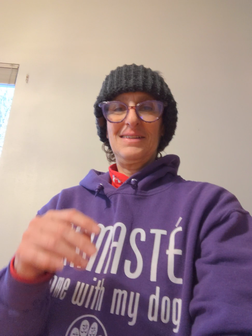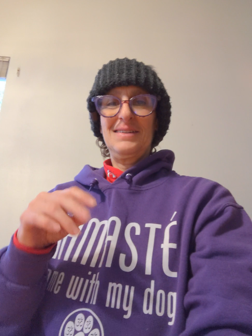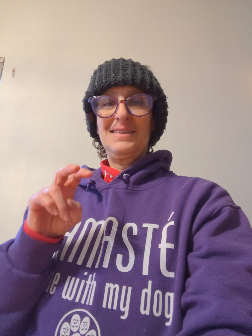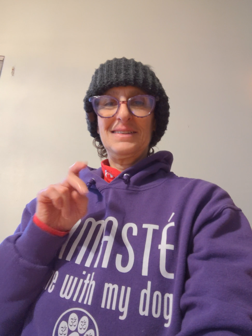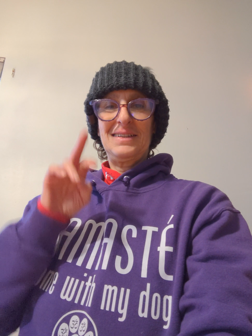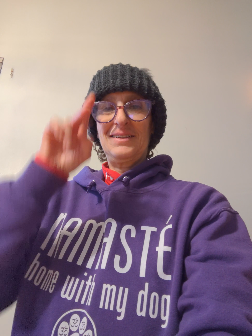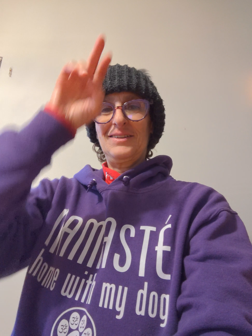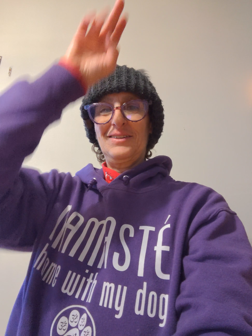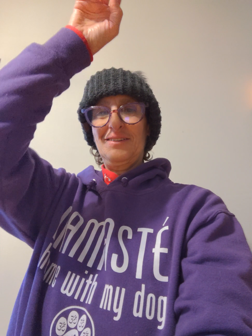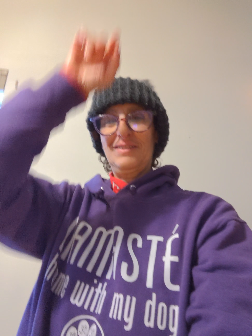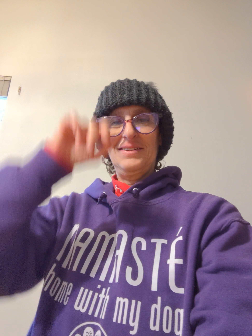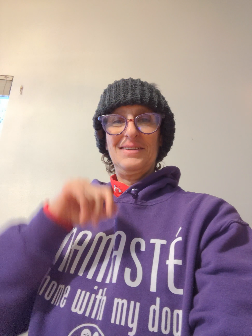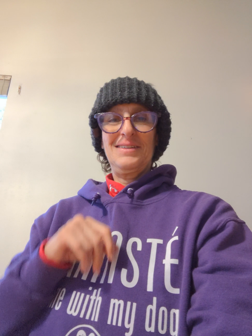stairs